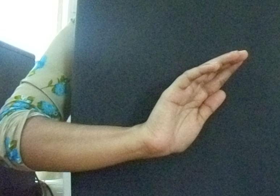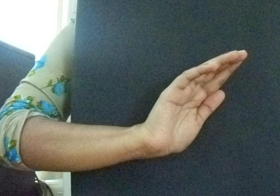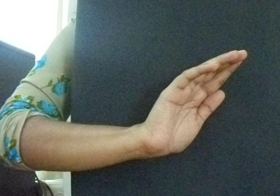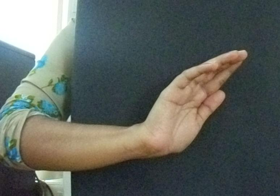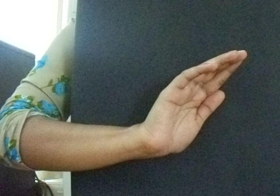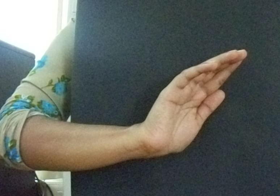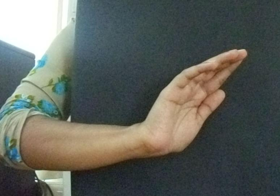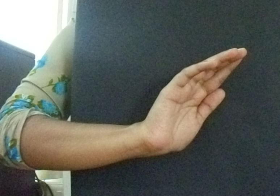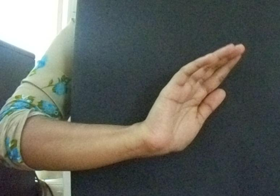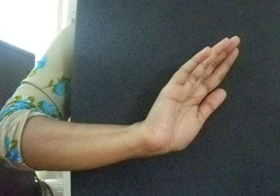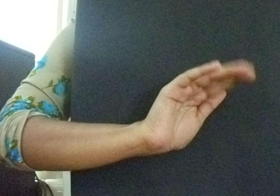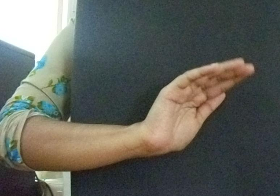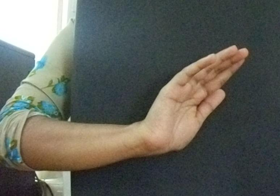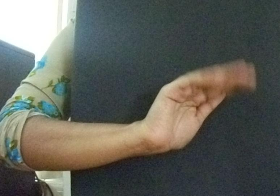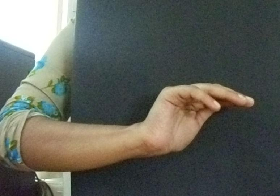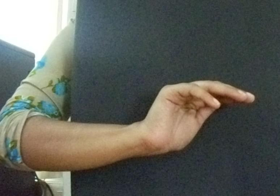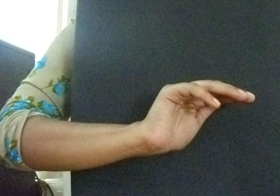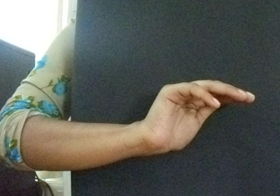call